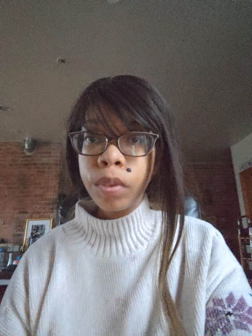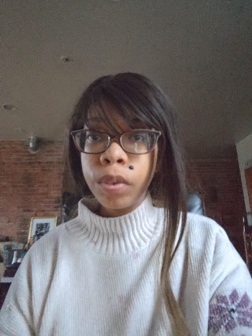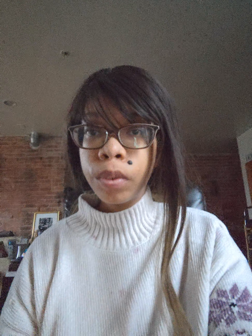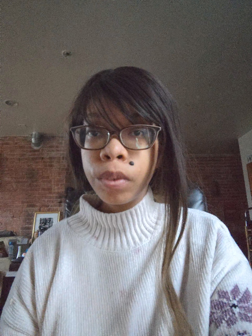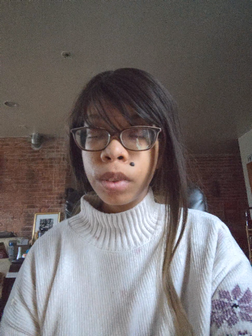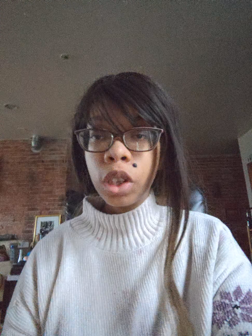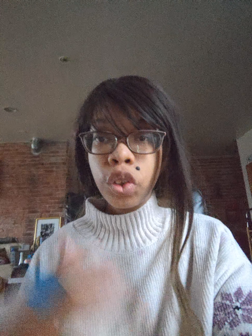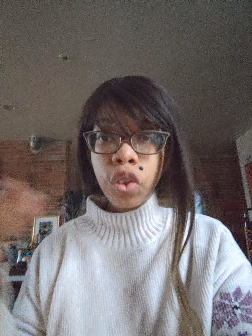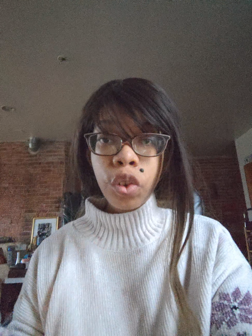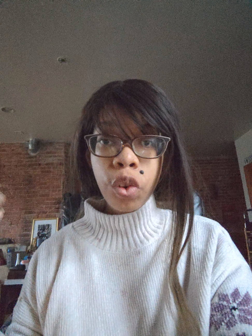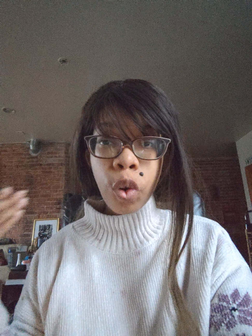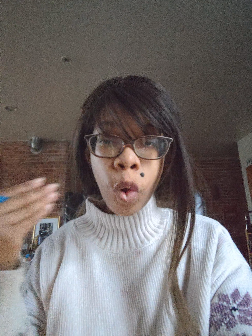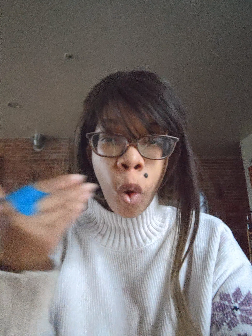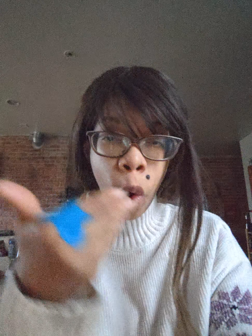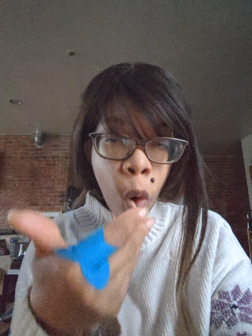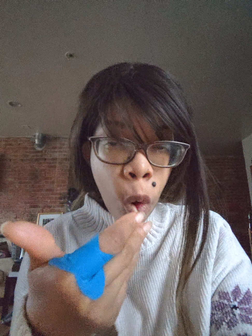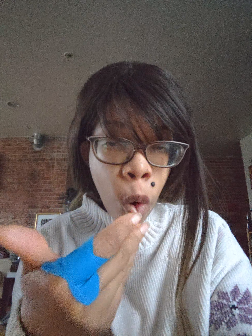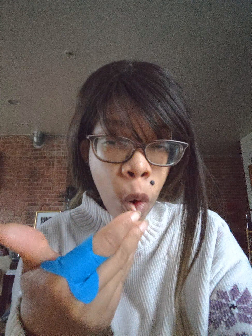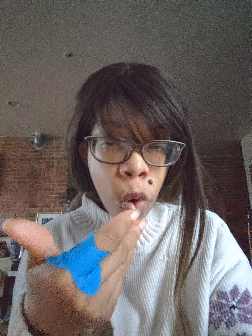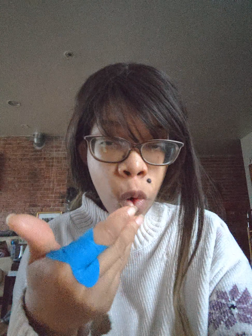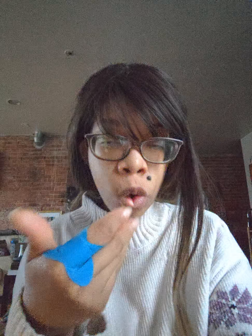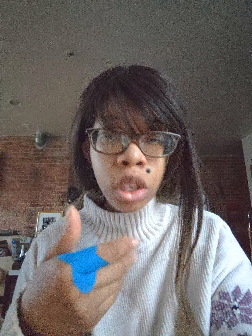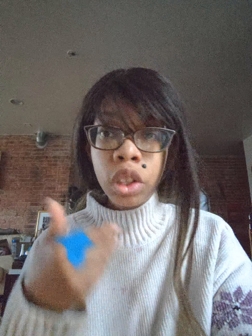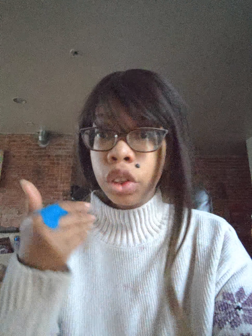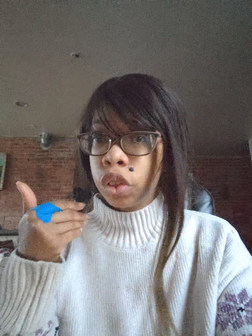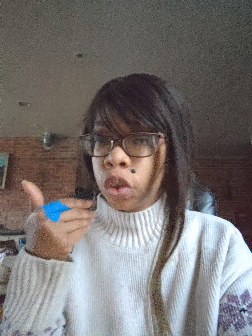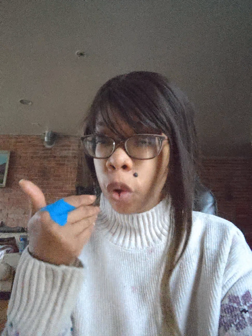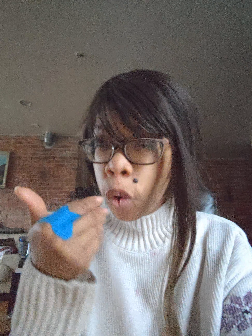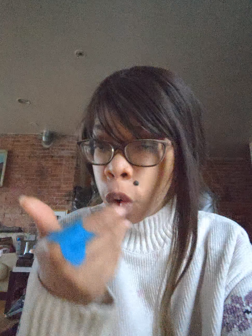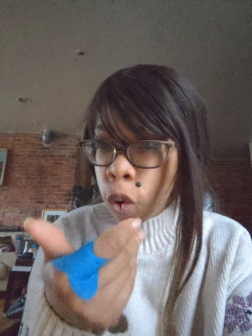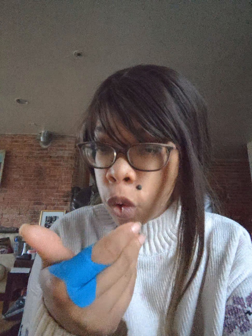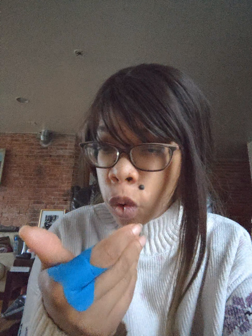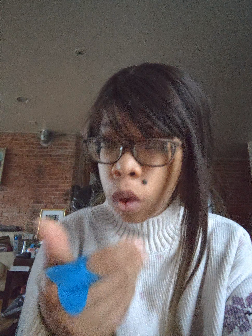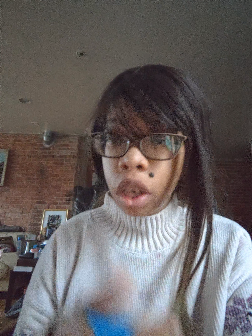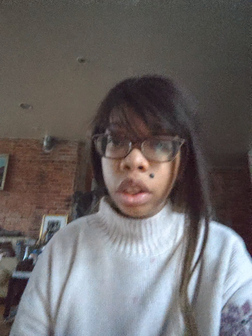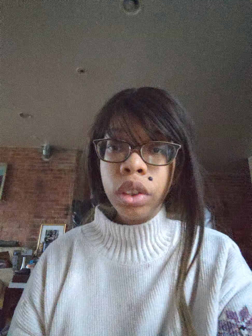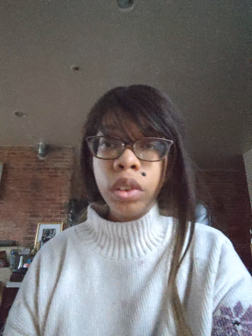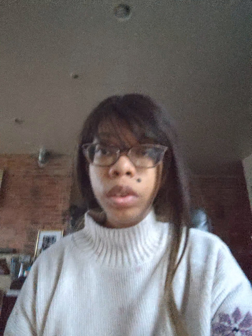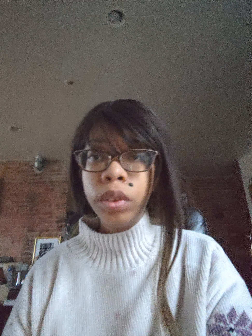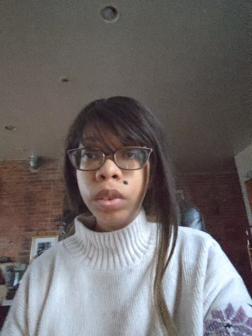close